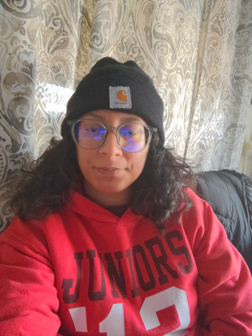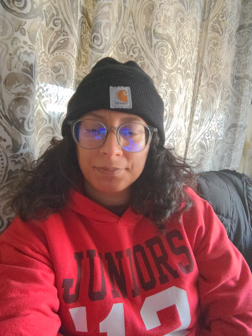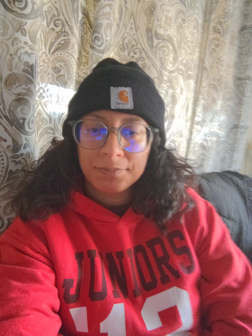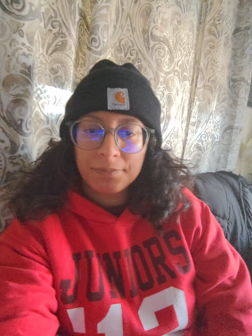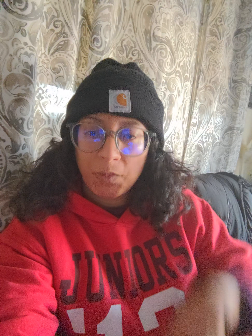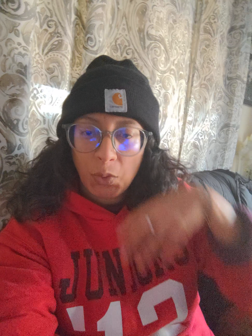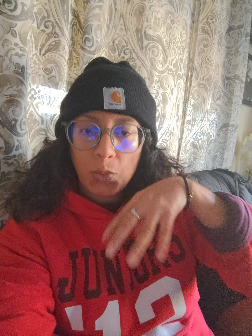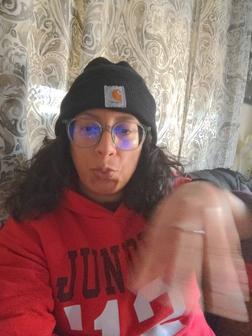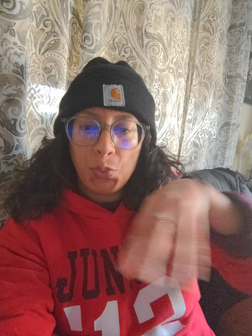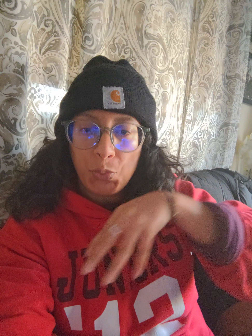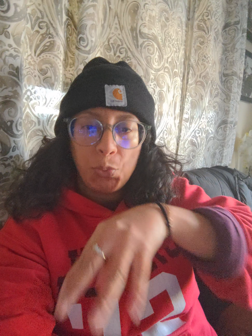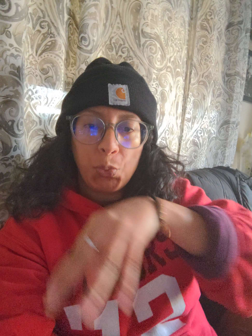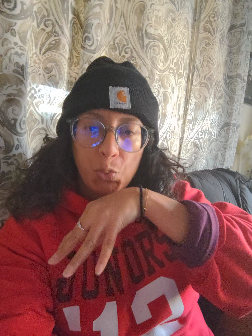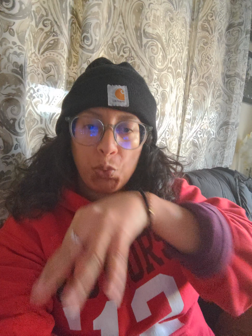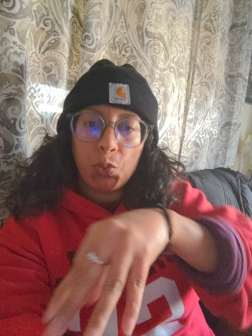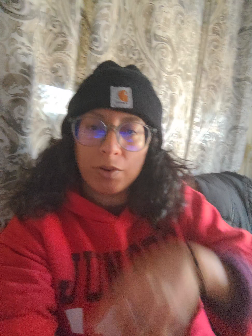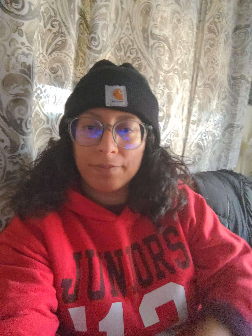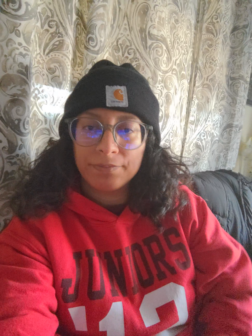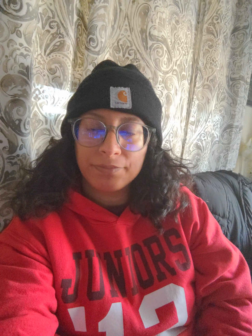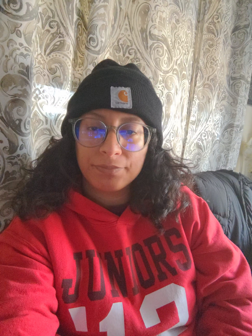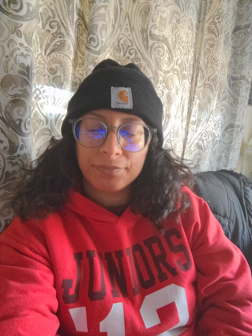vacuum